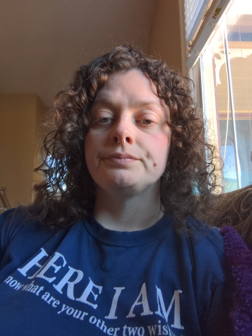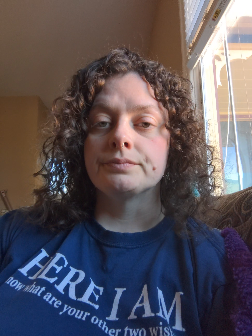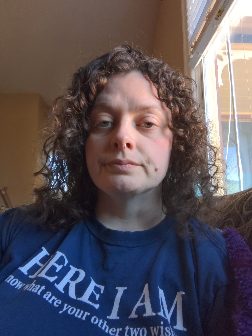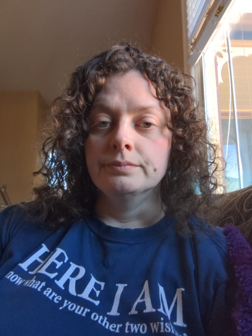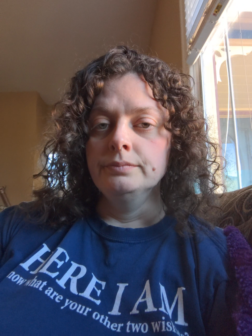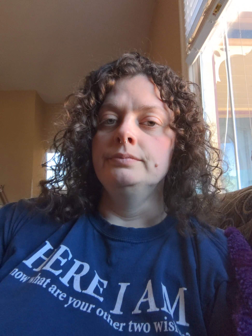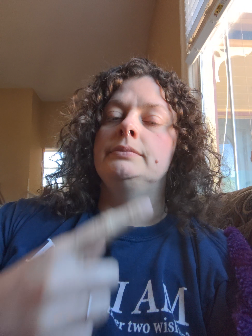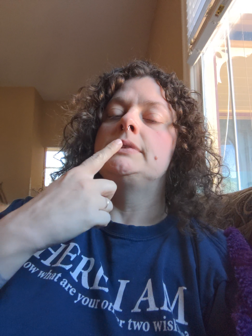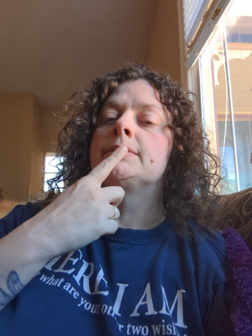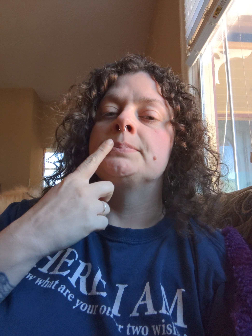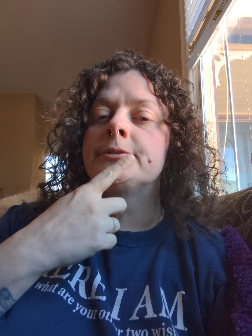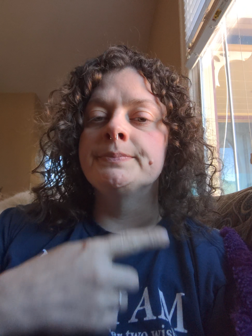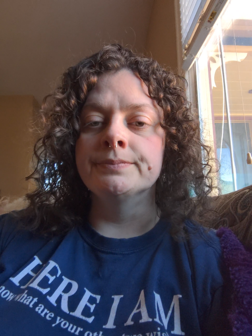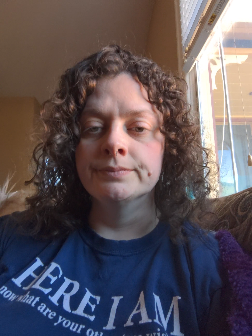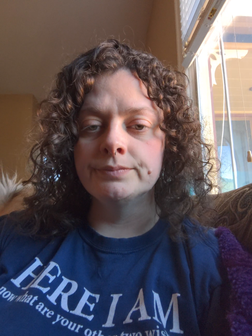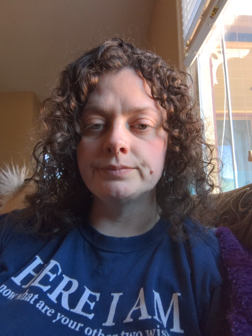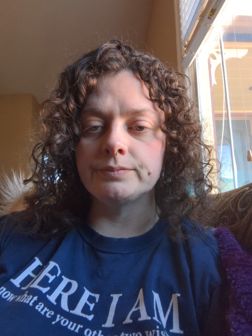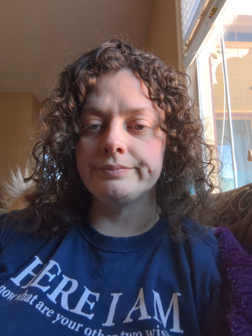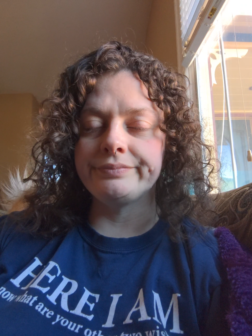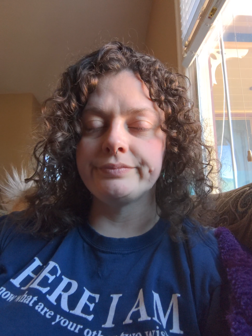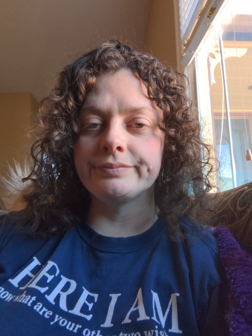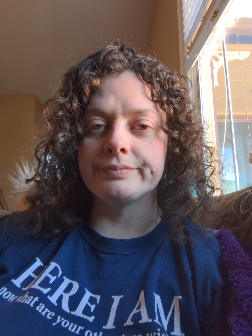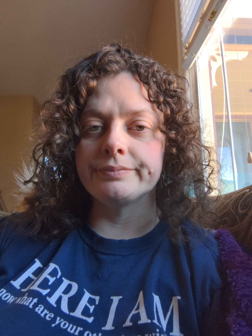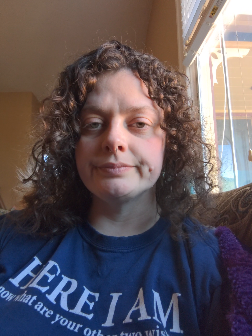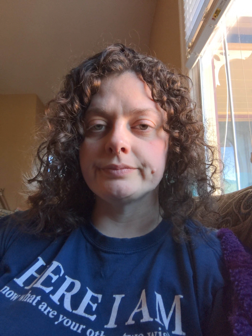lips